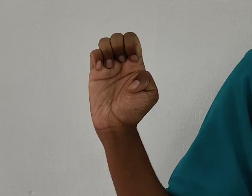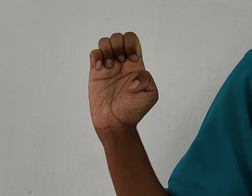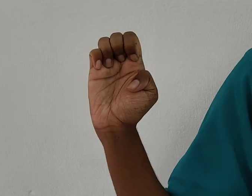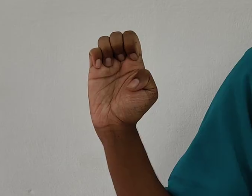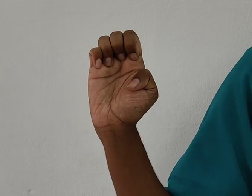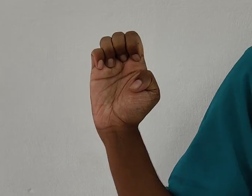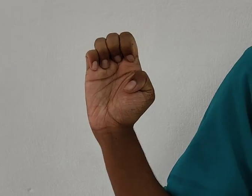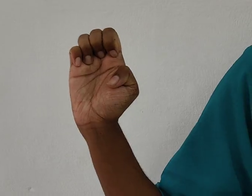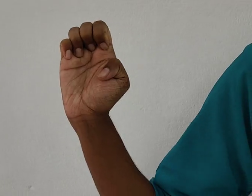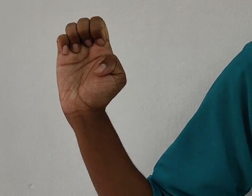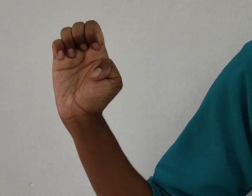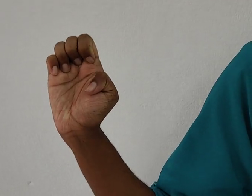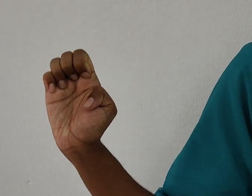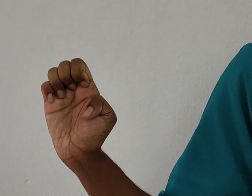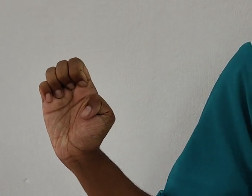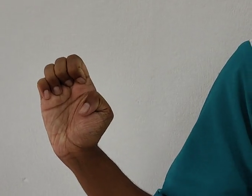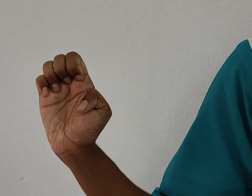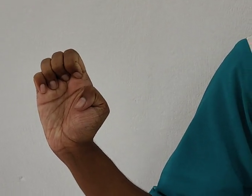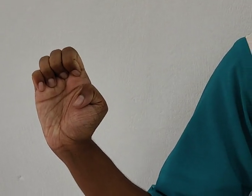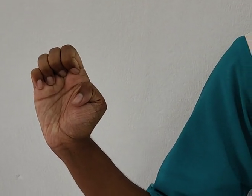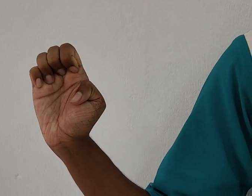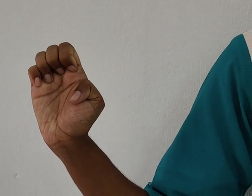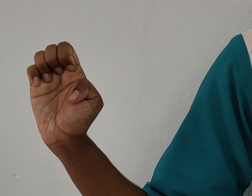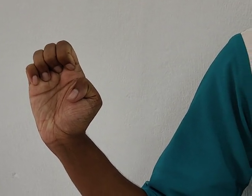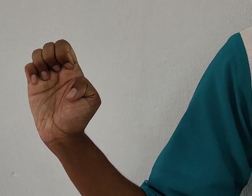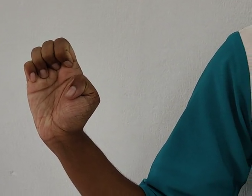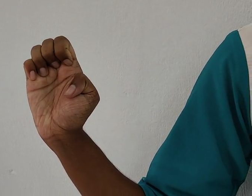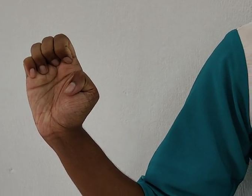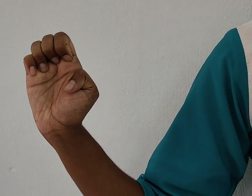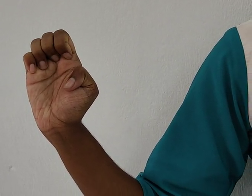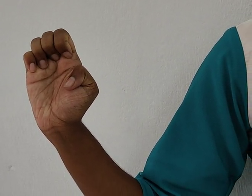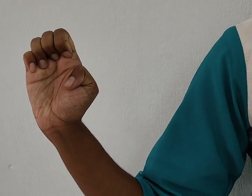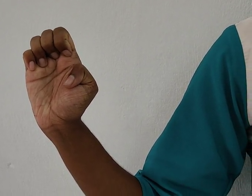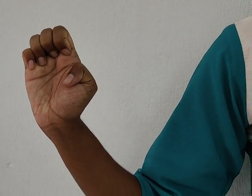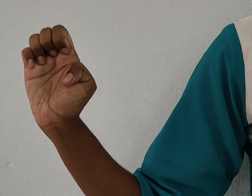ഈ